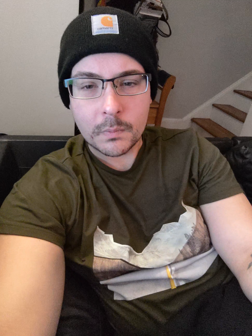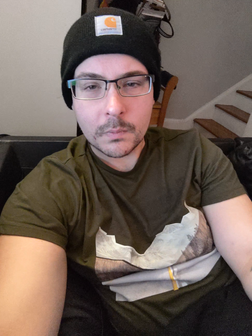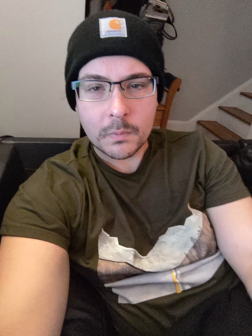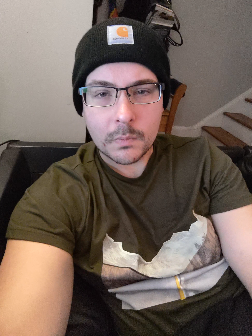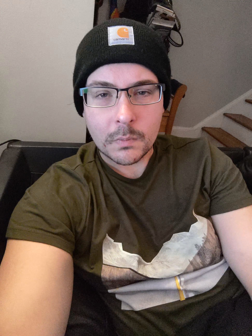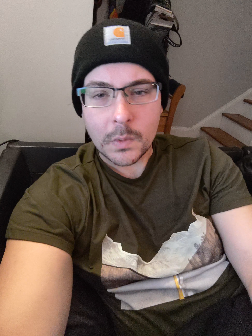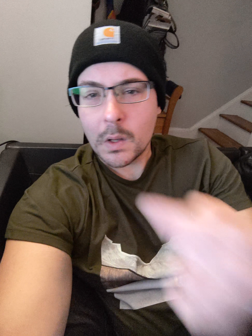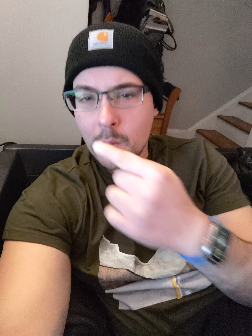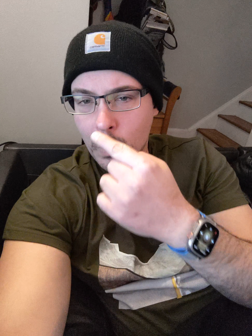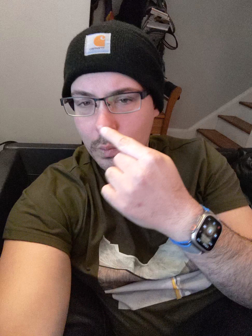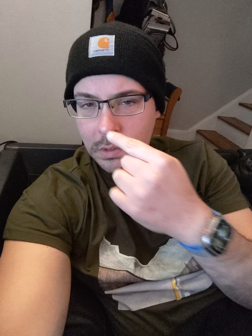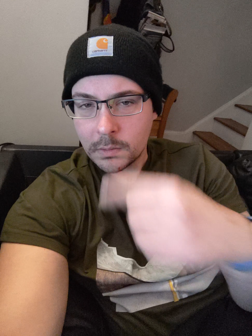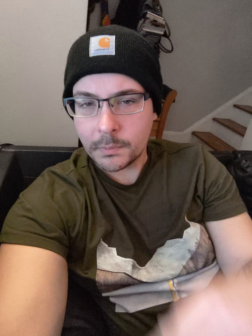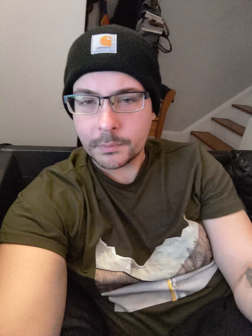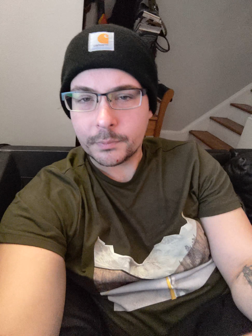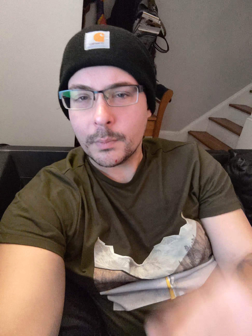nose